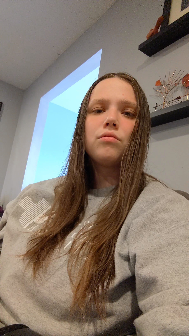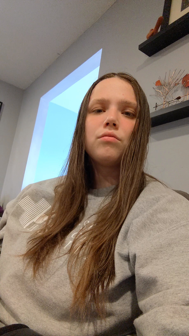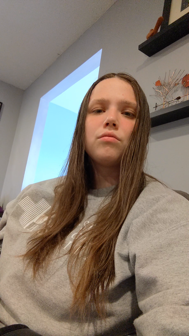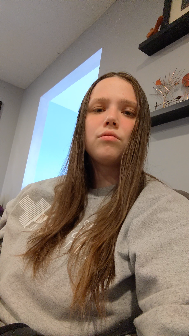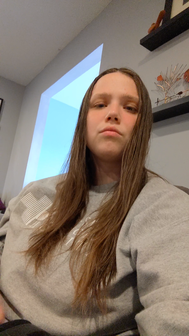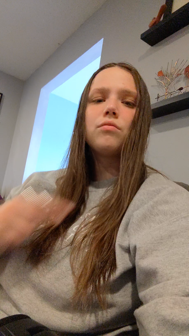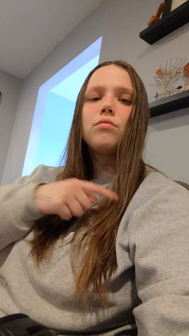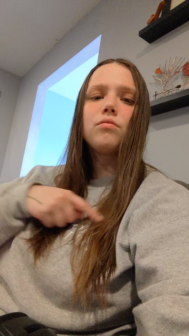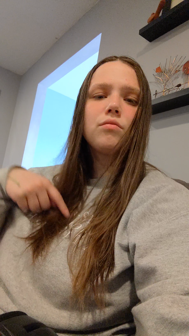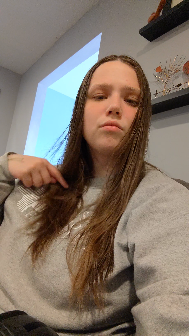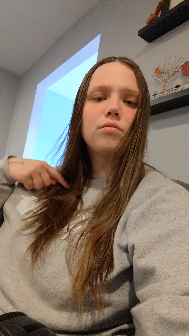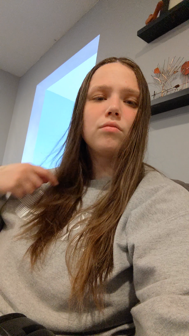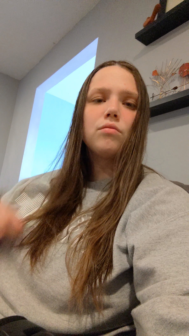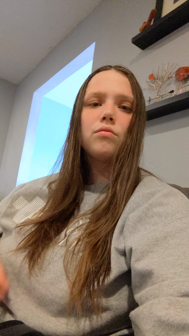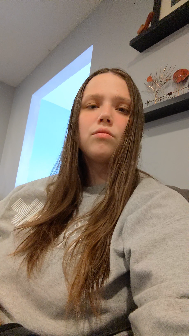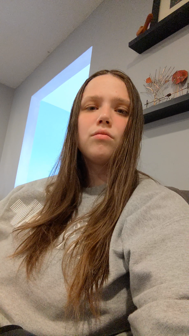necklace